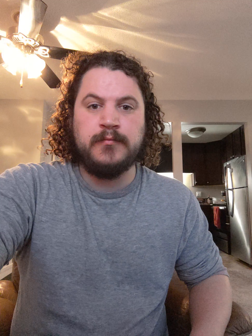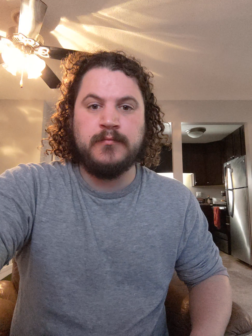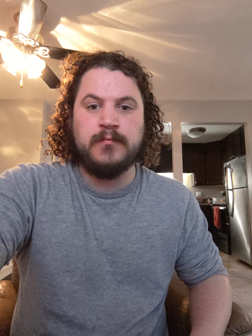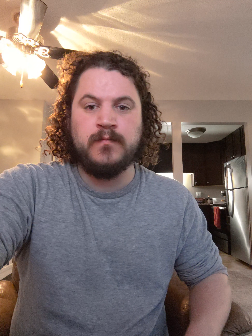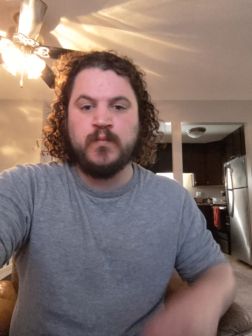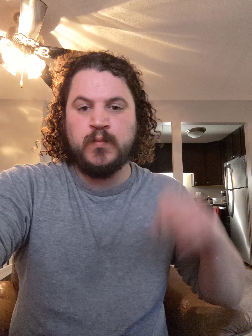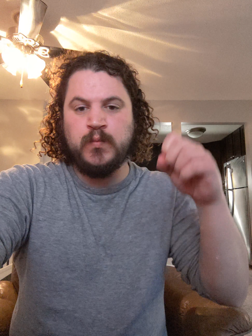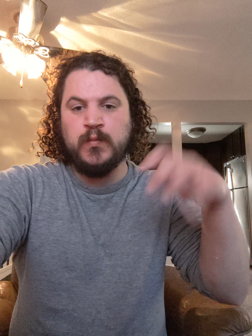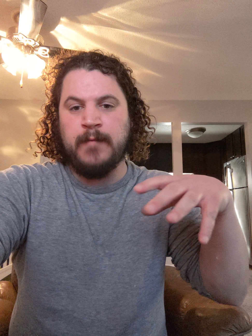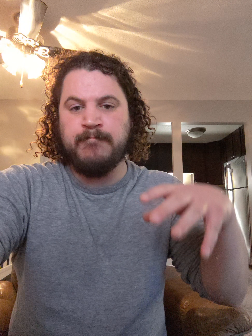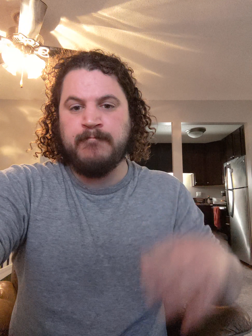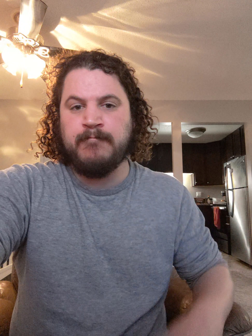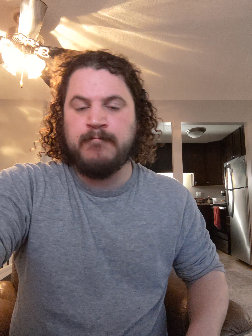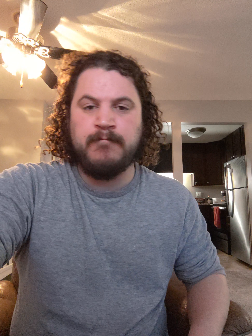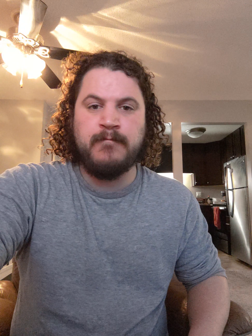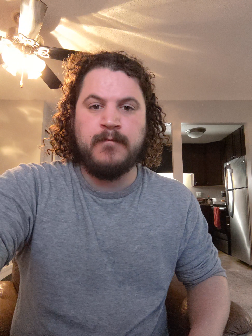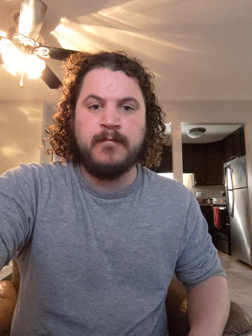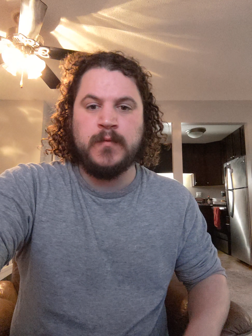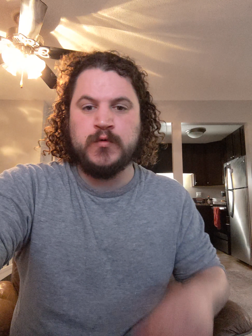drop